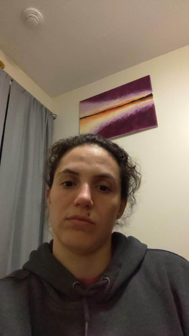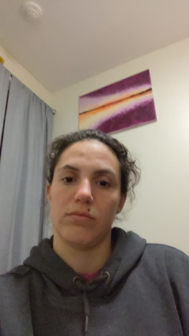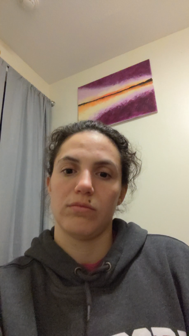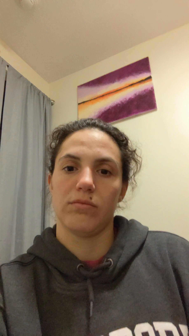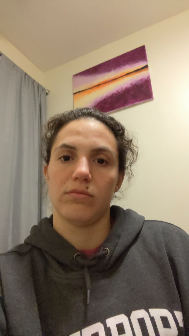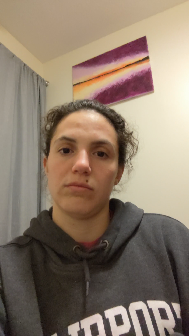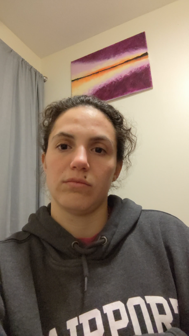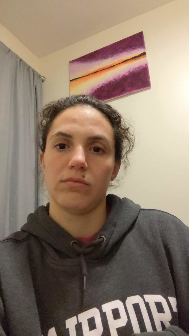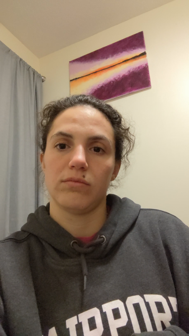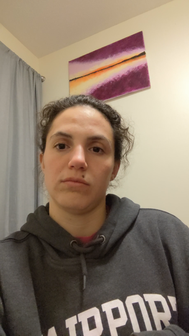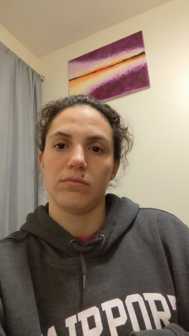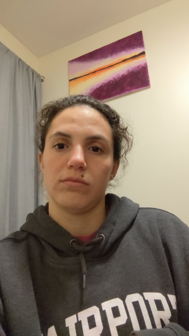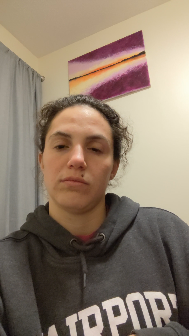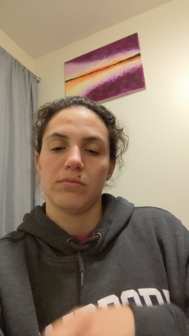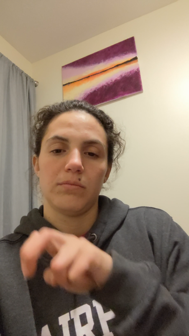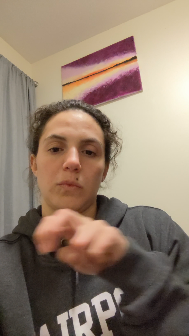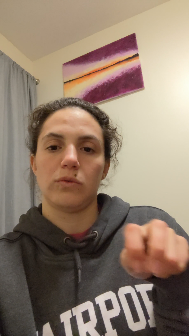porch